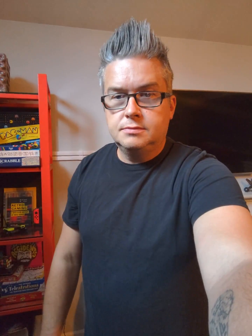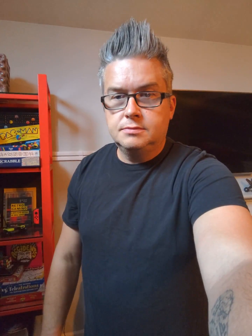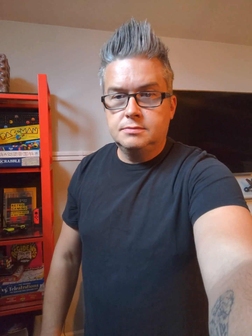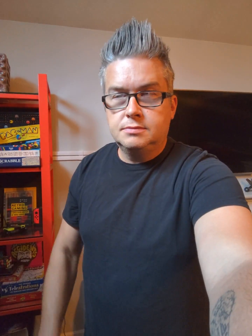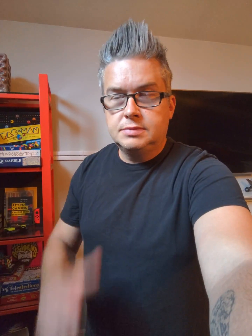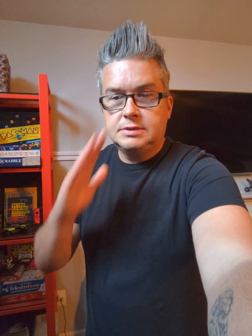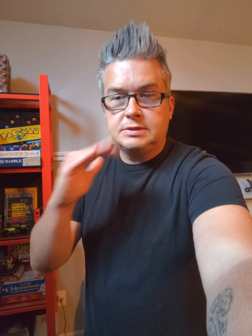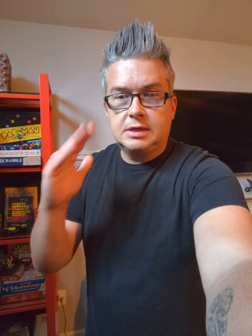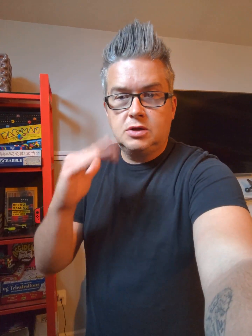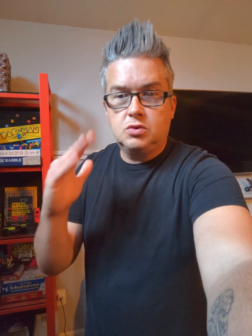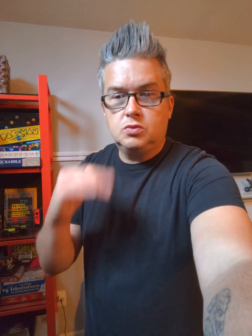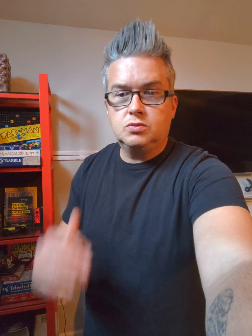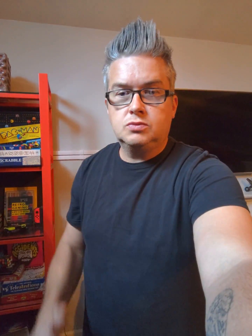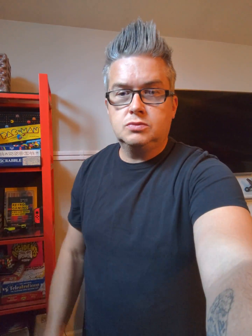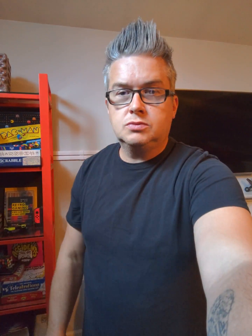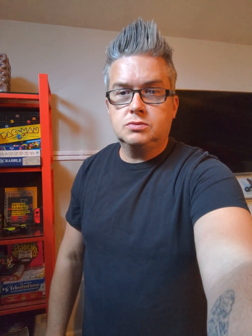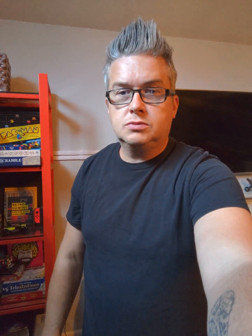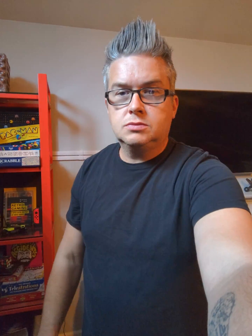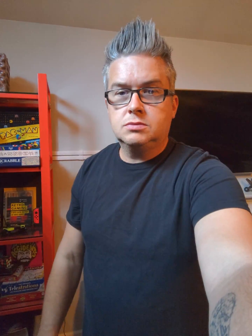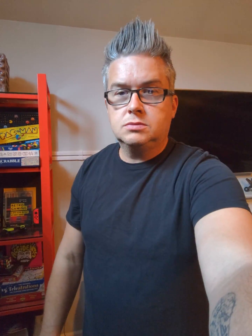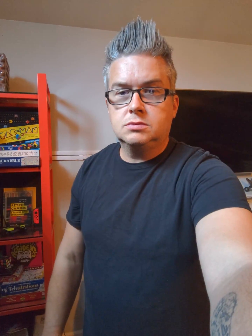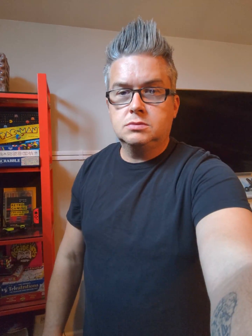downtown